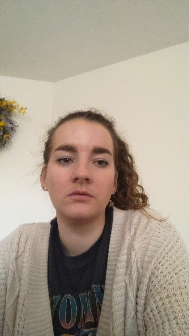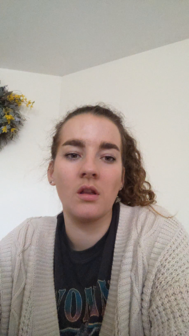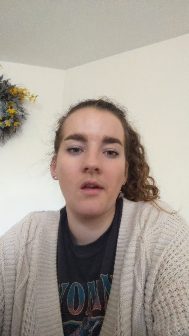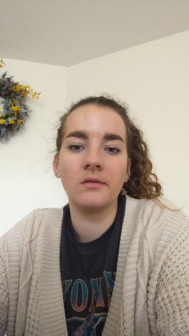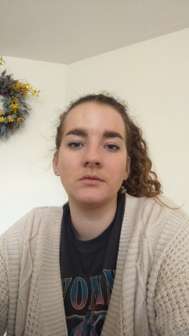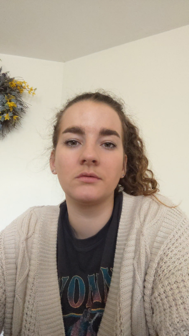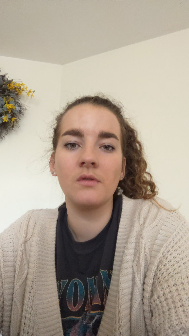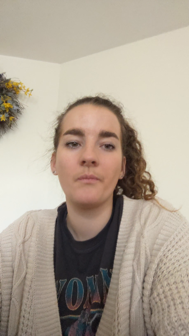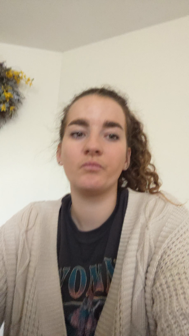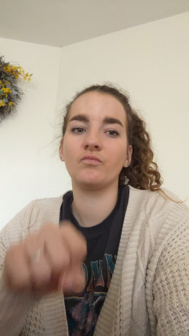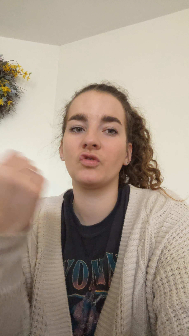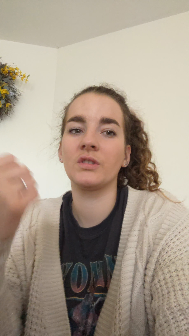break